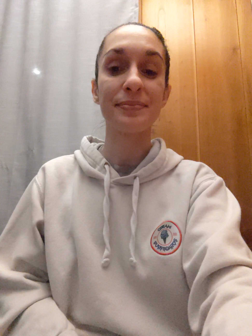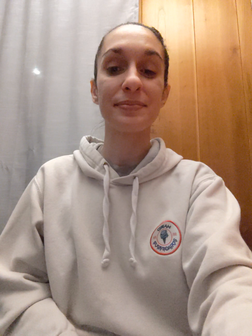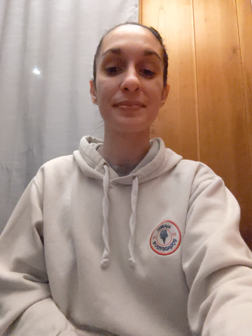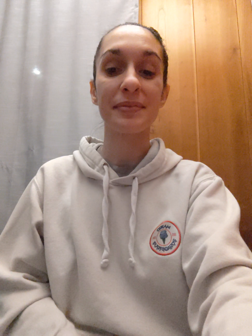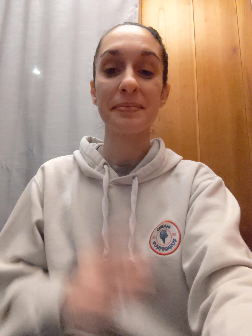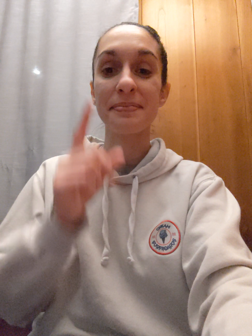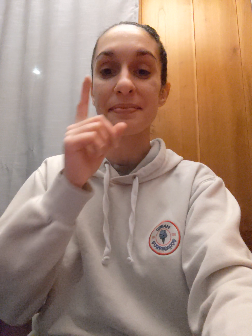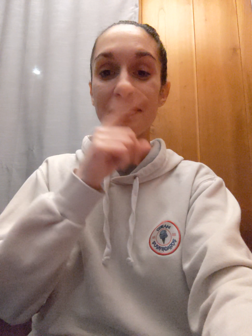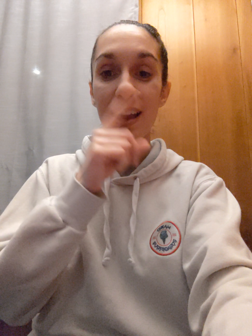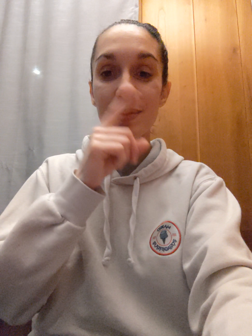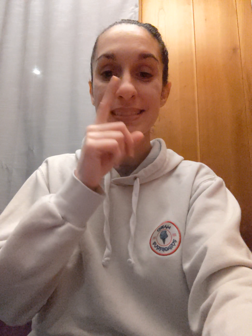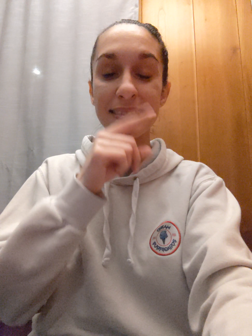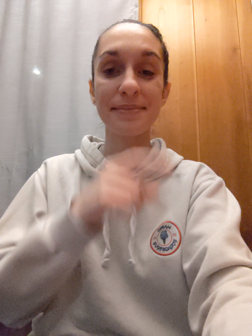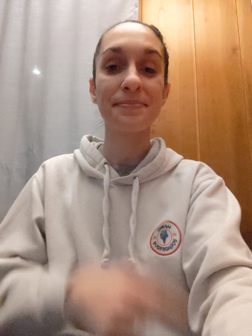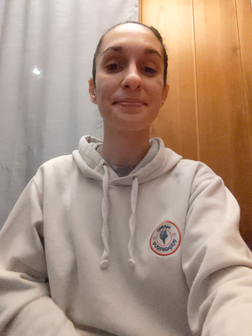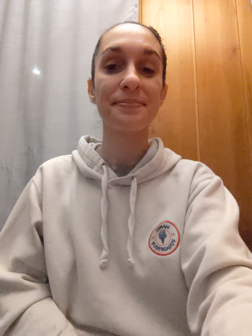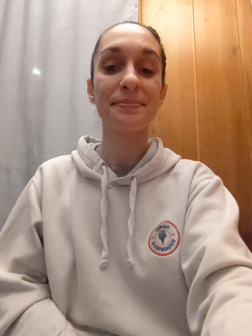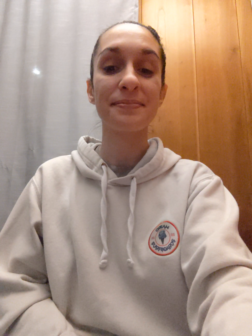mouse